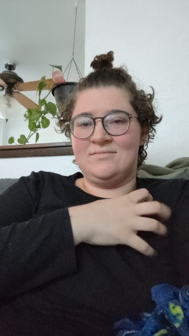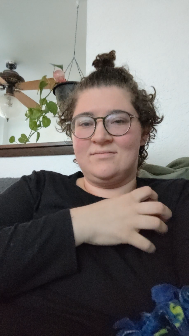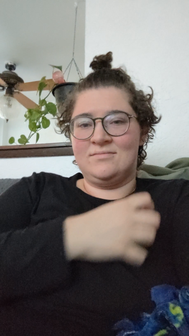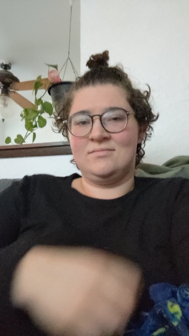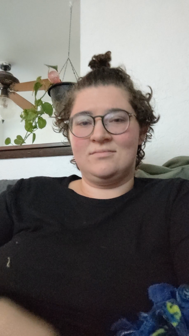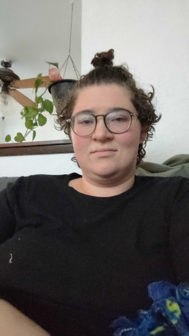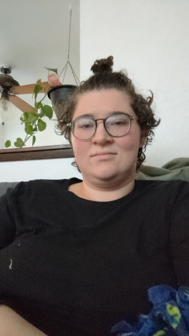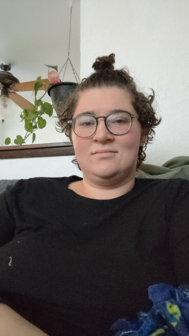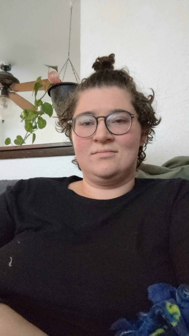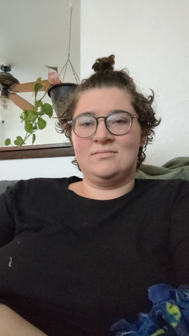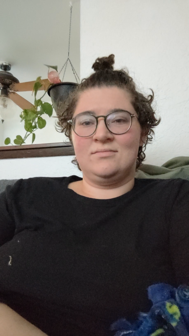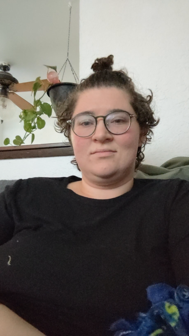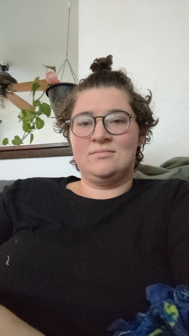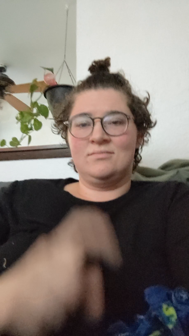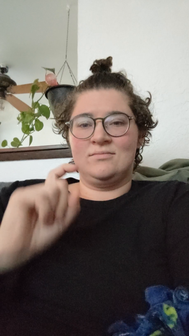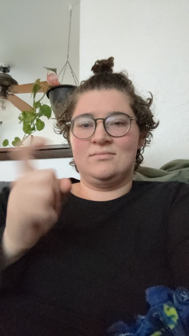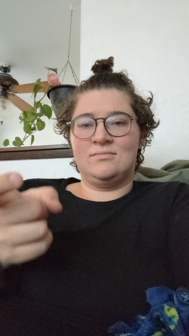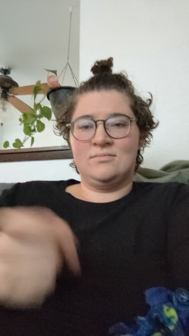present